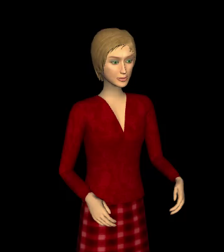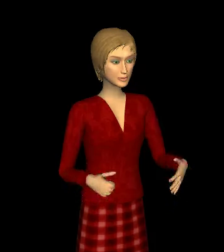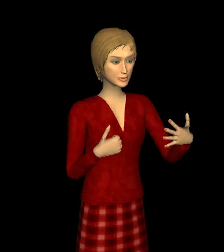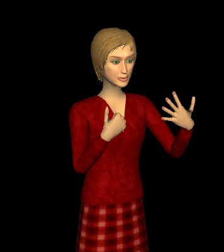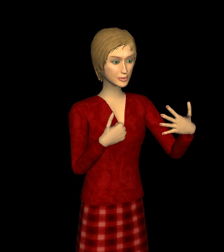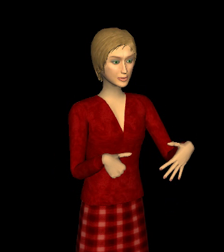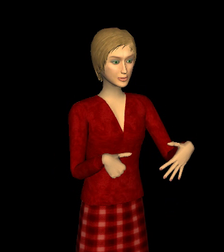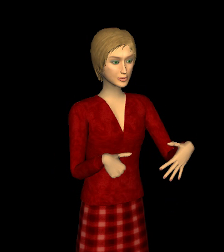16